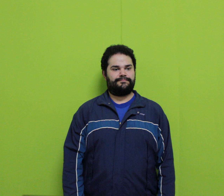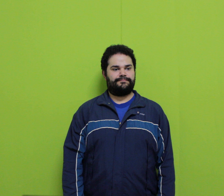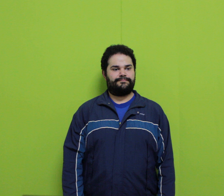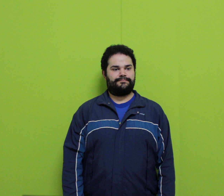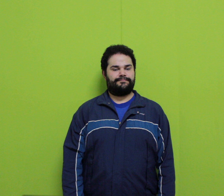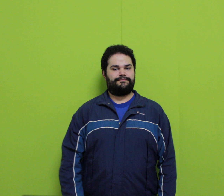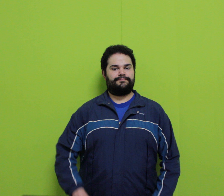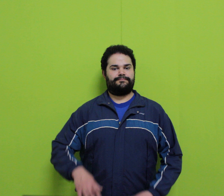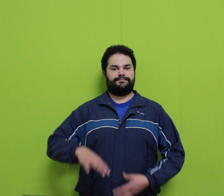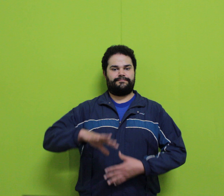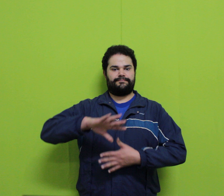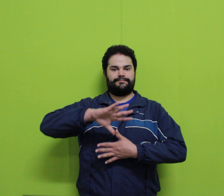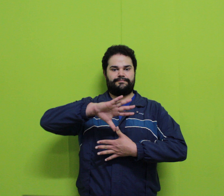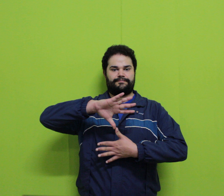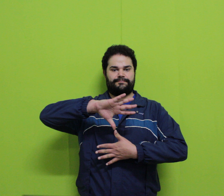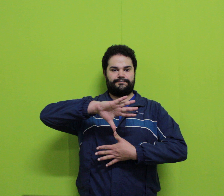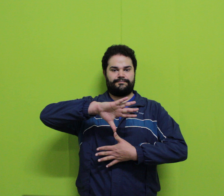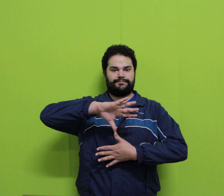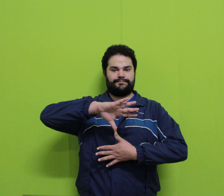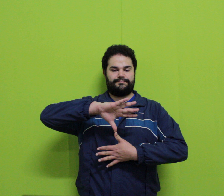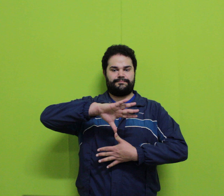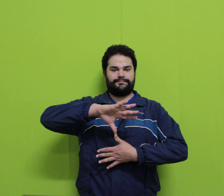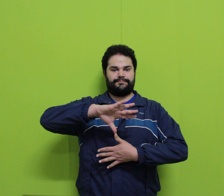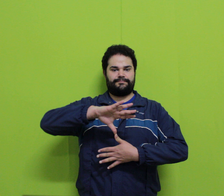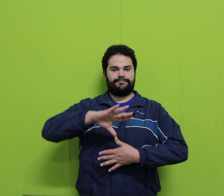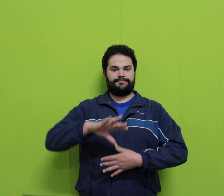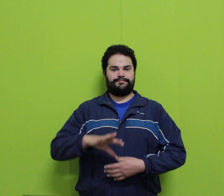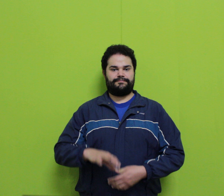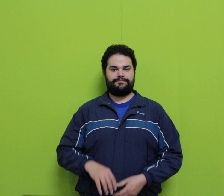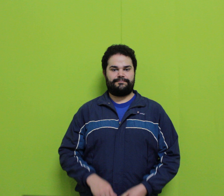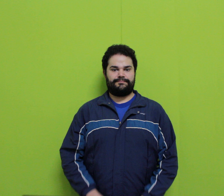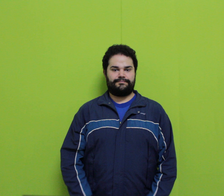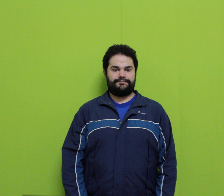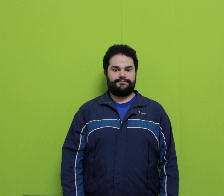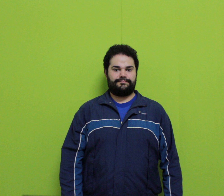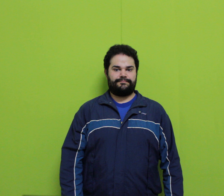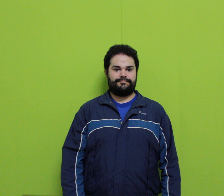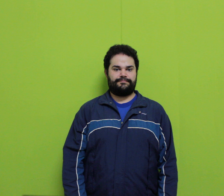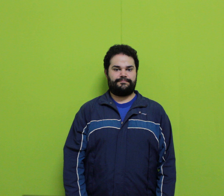América